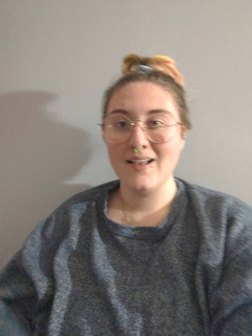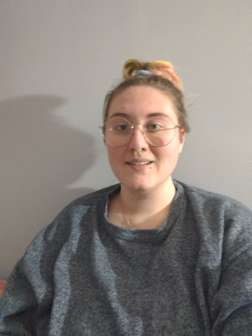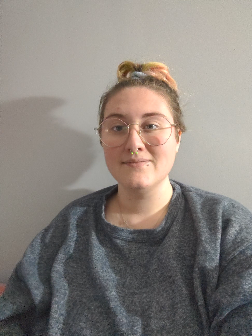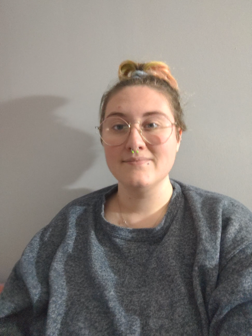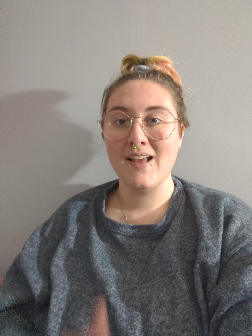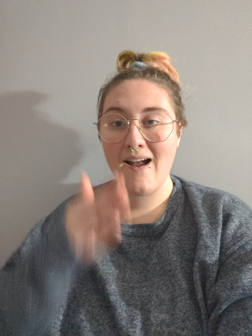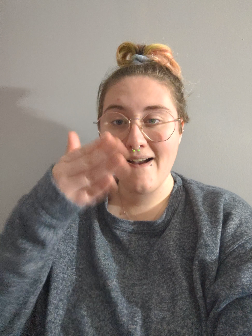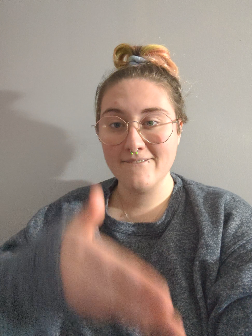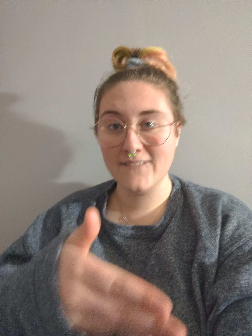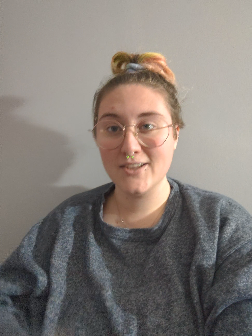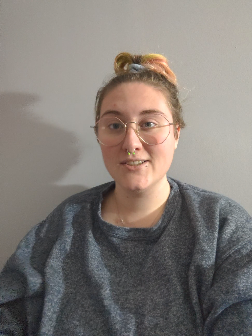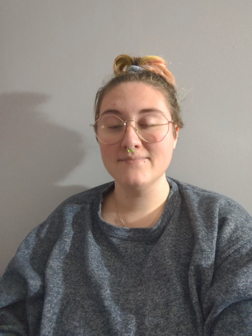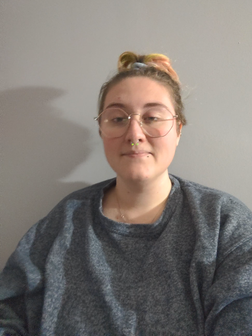after